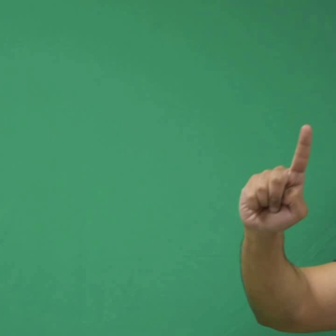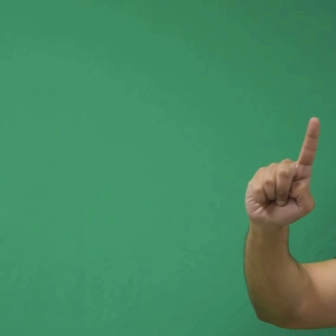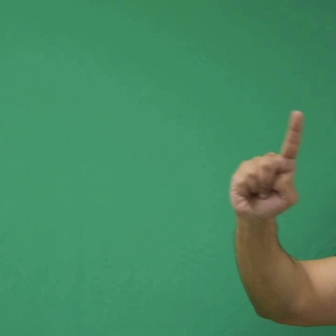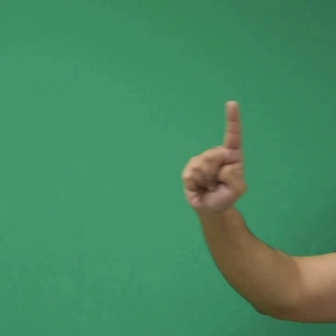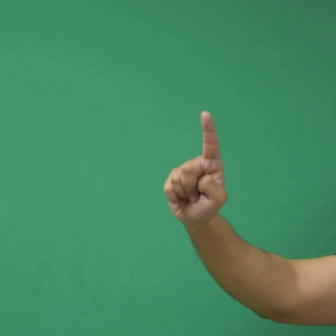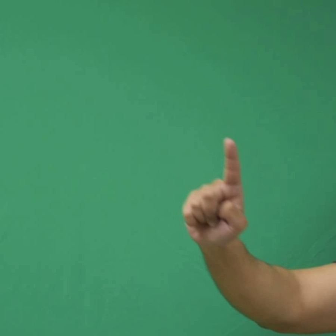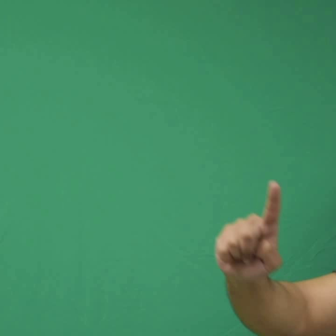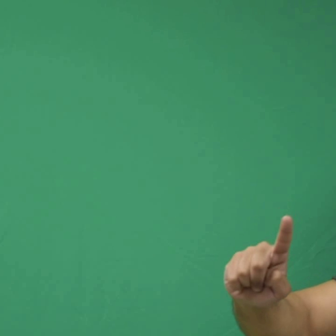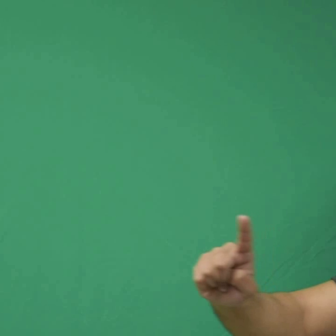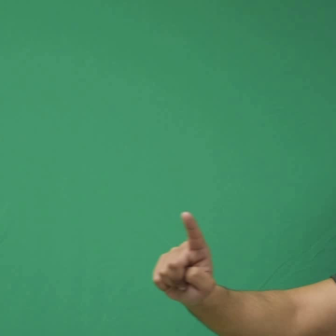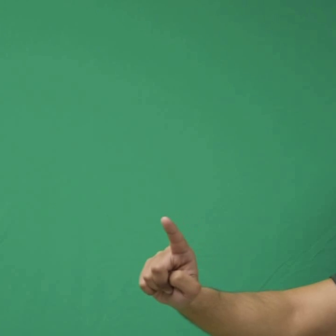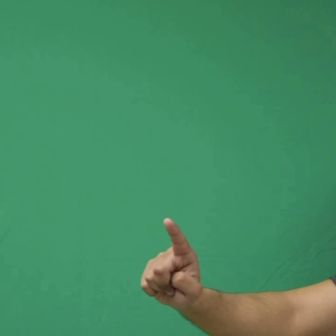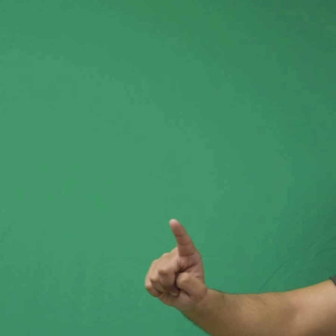Z